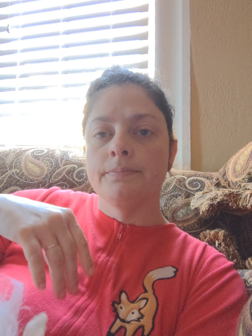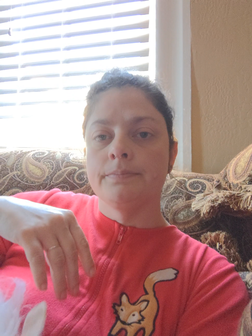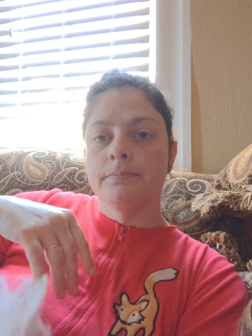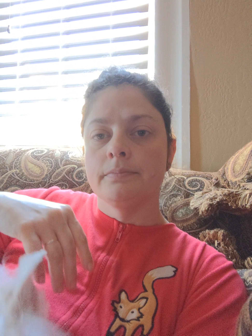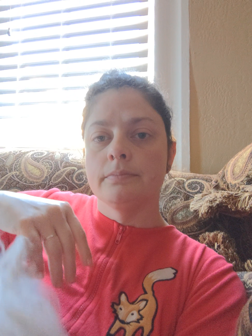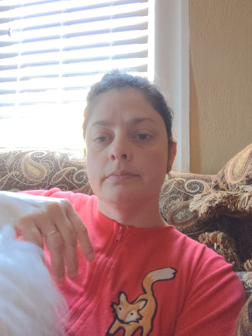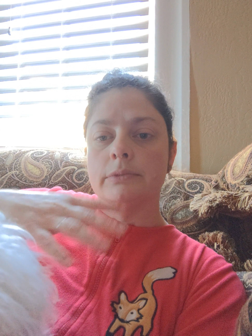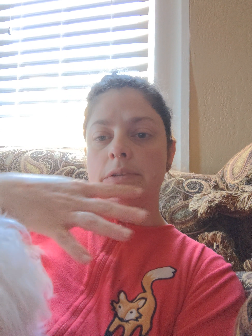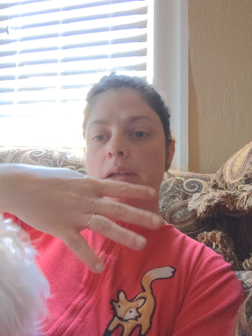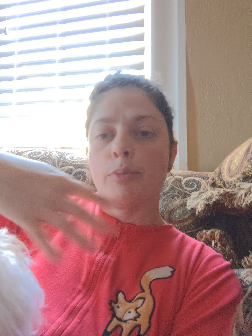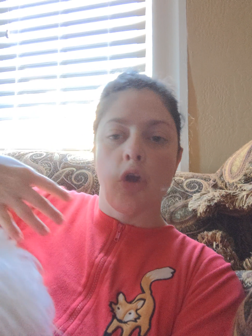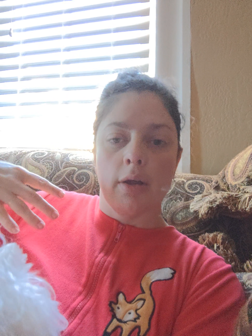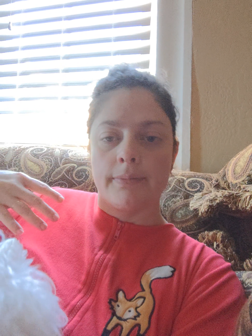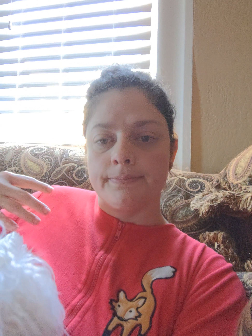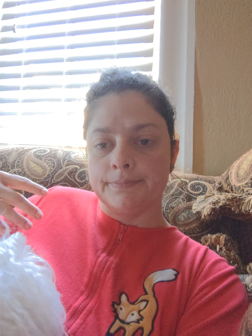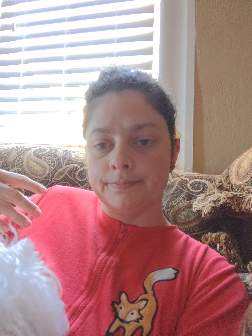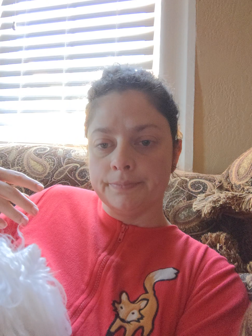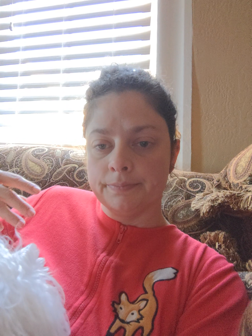zebra